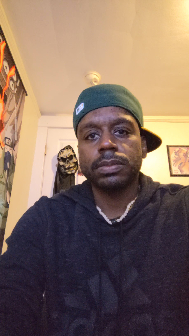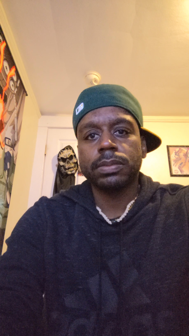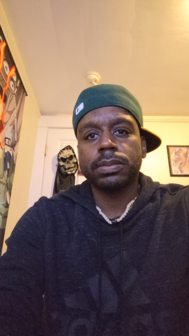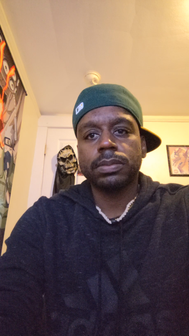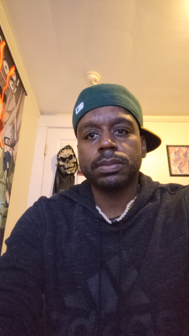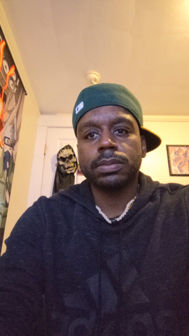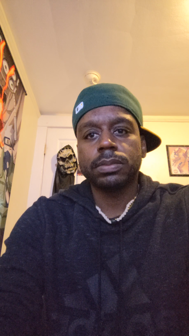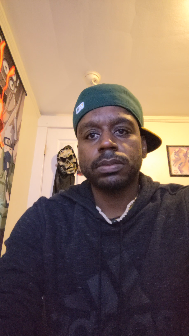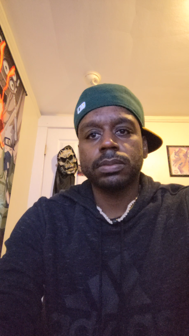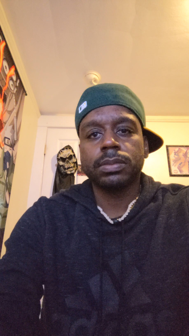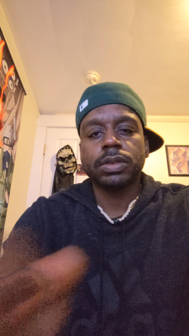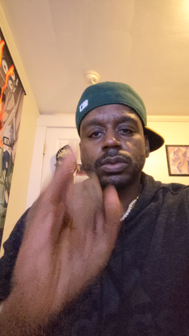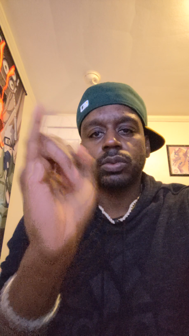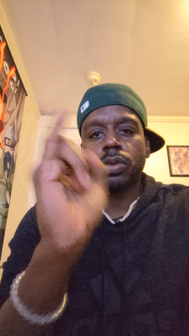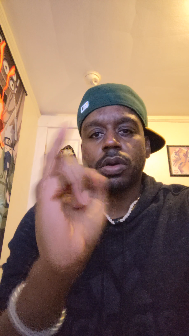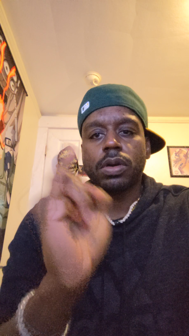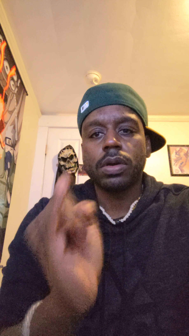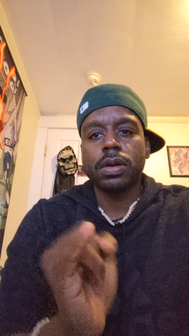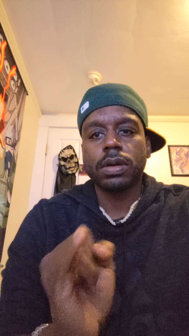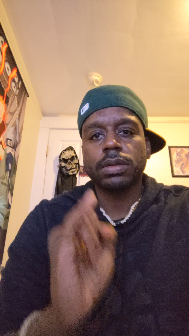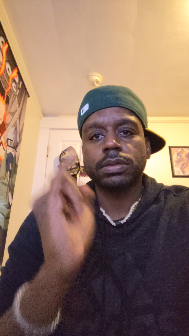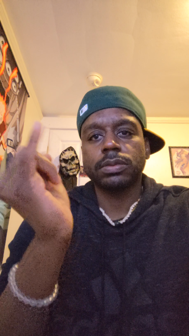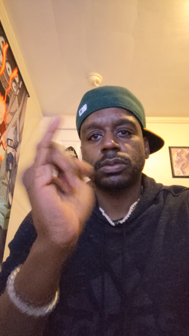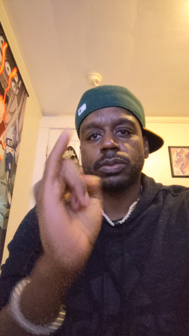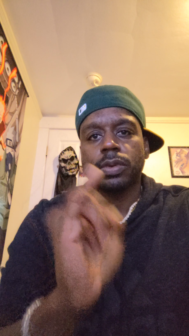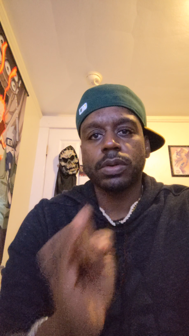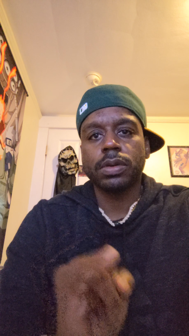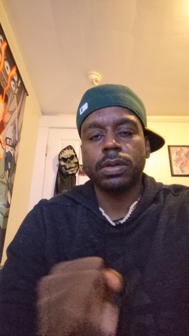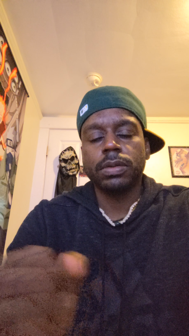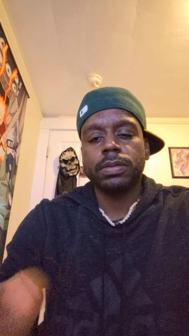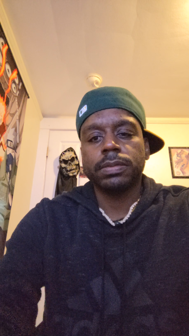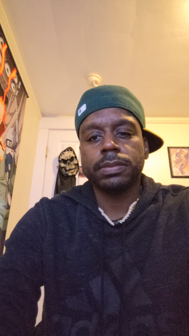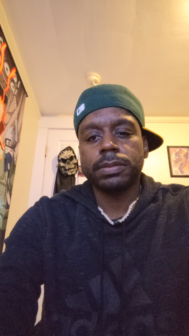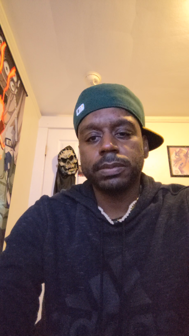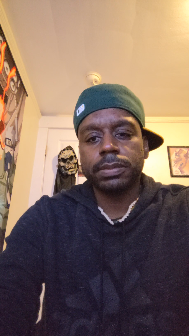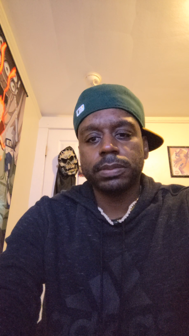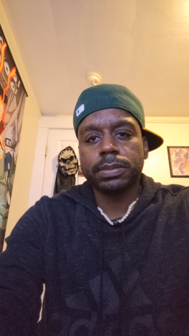draw